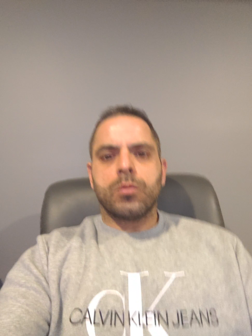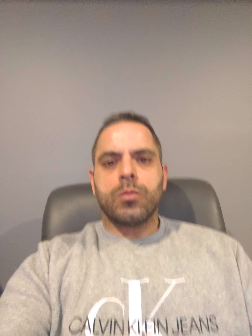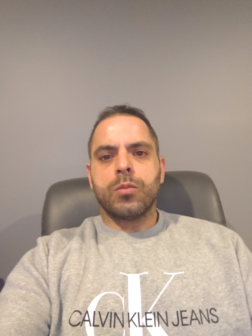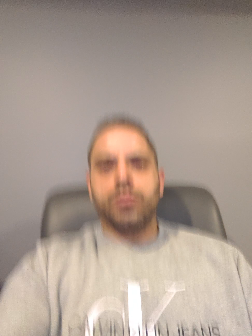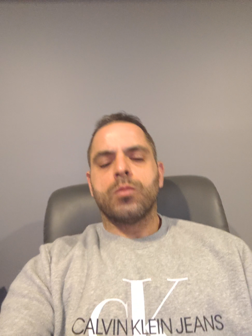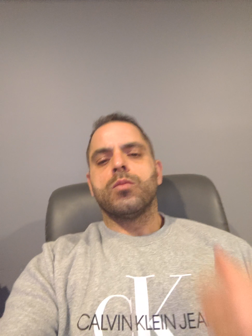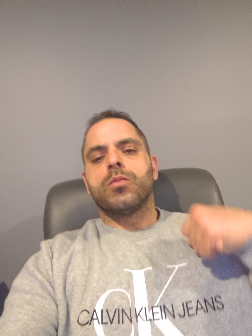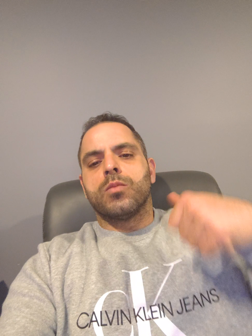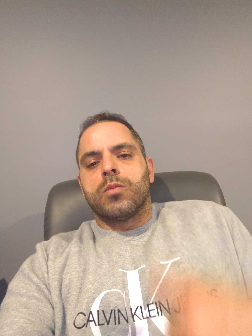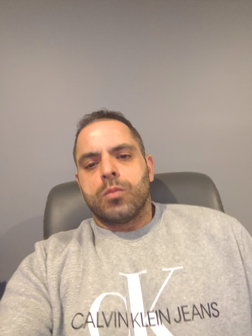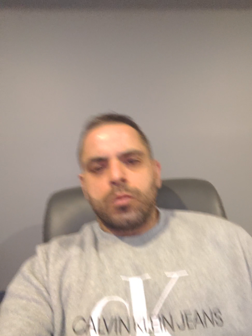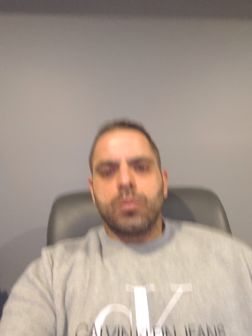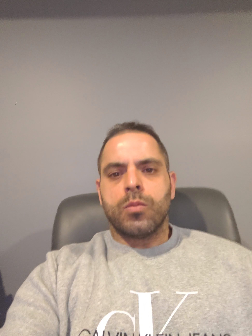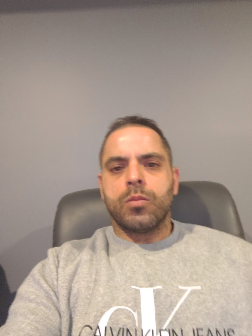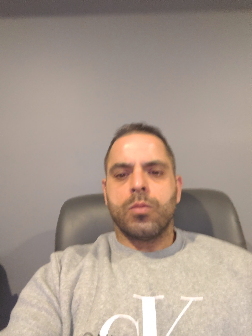jacket